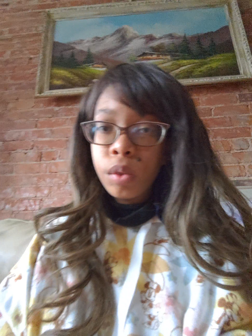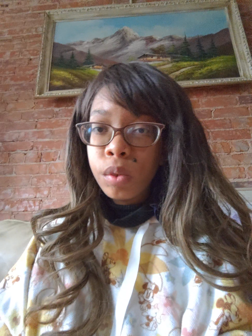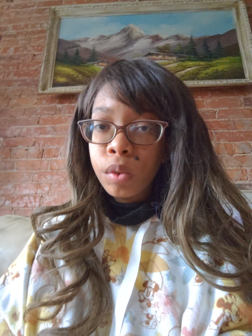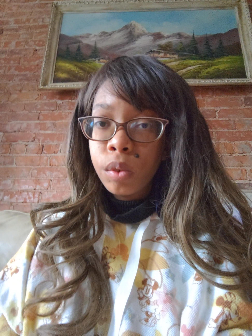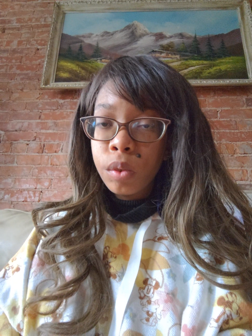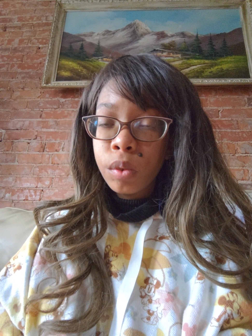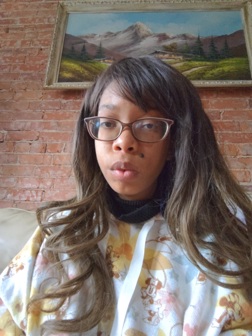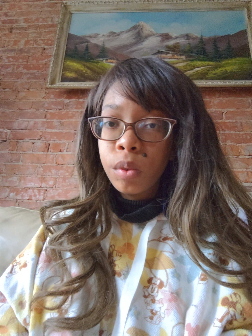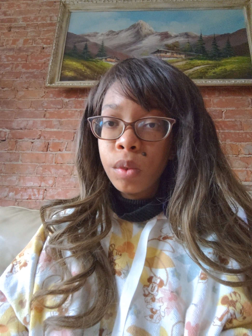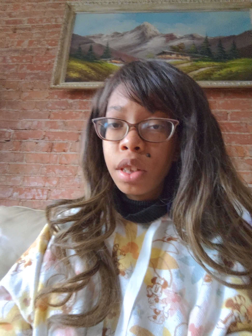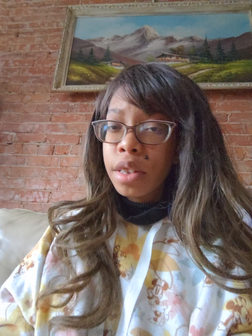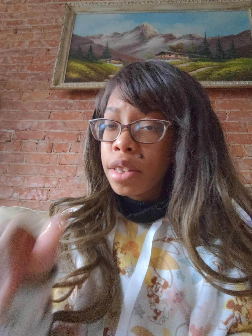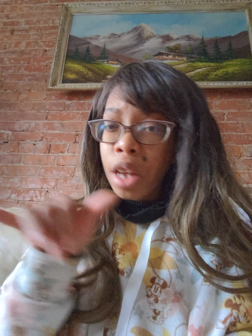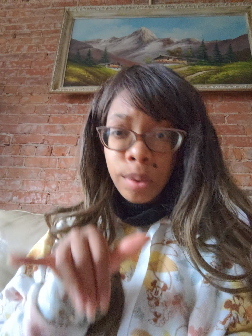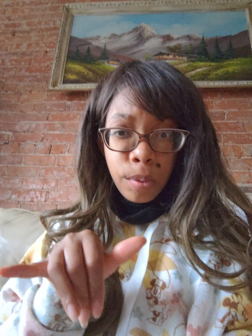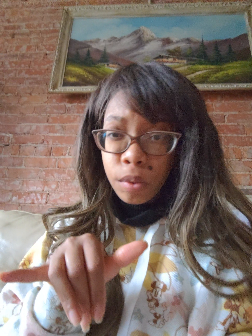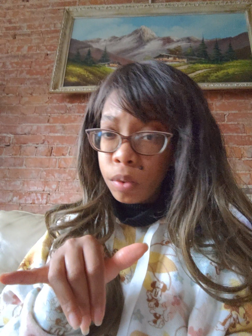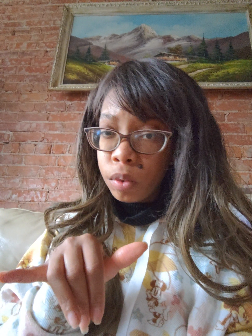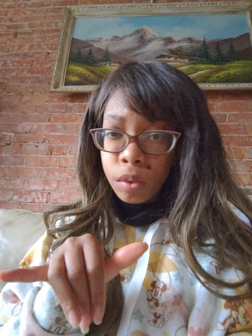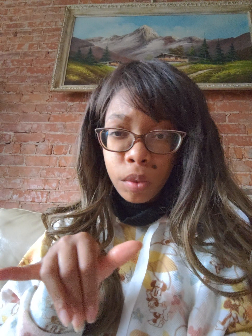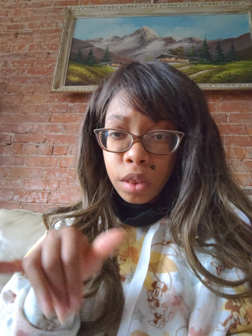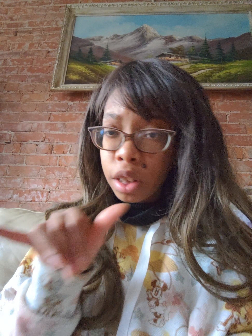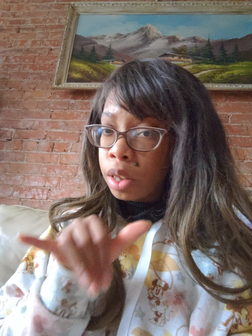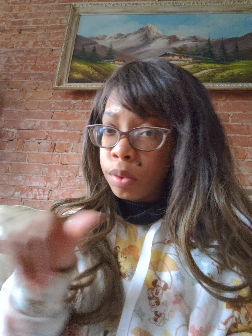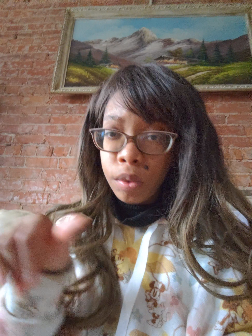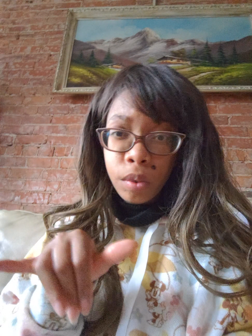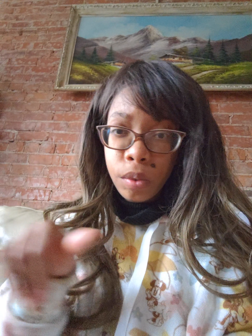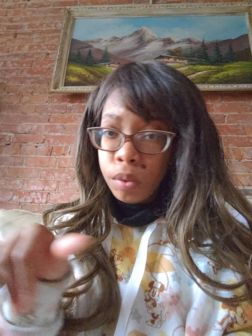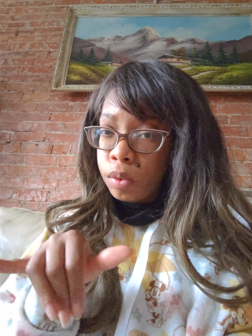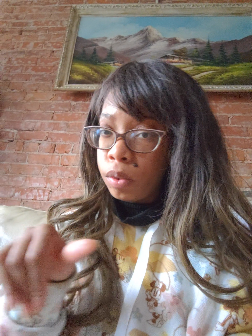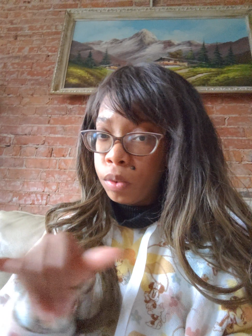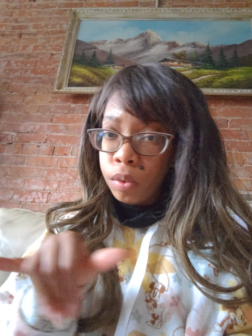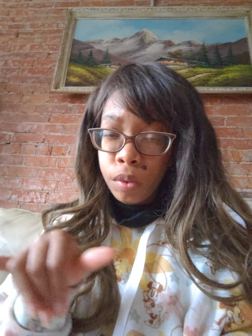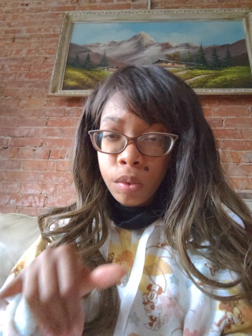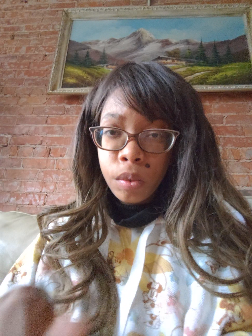same